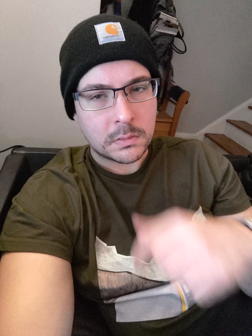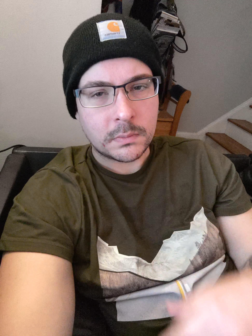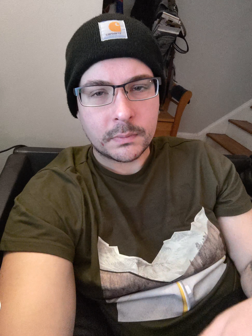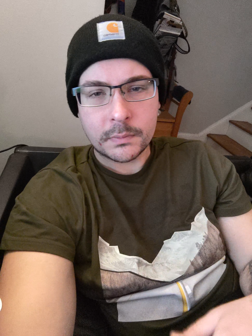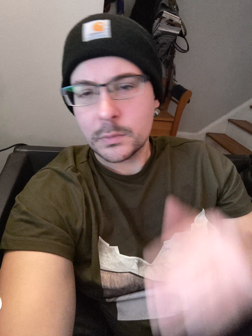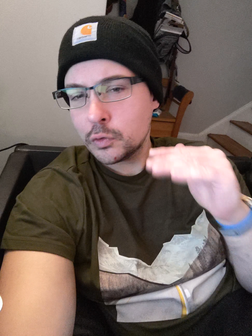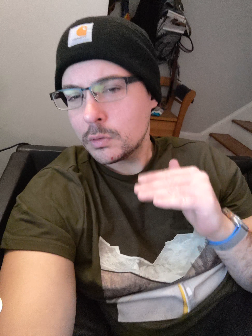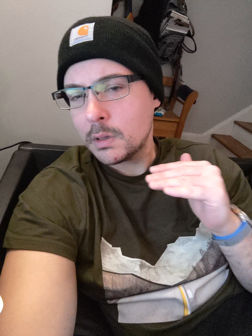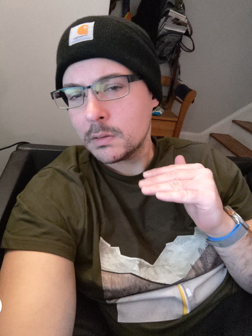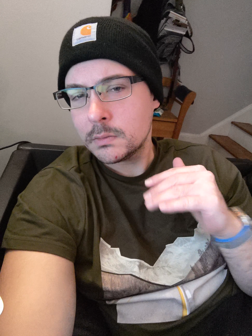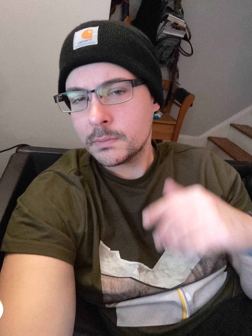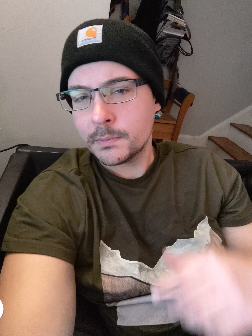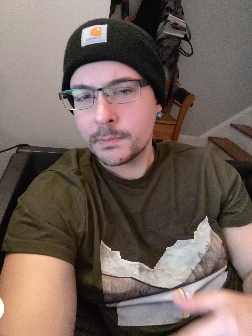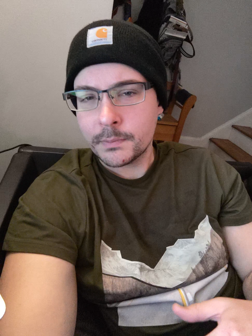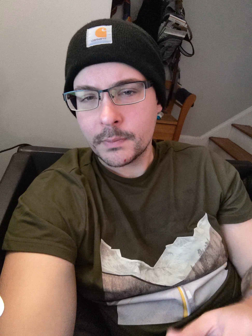child